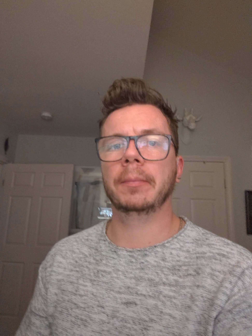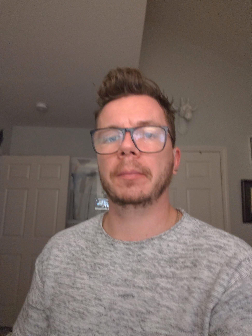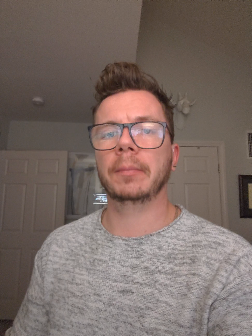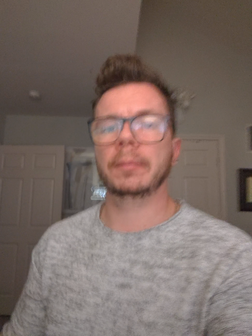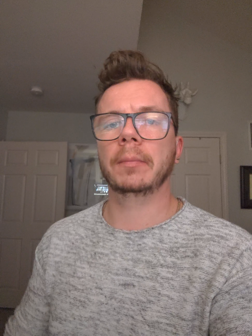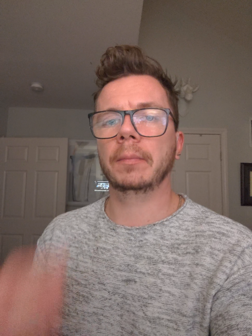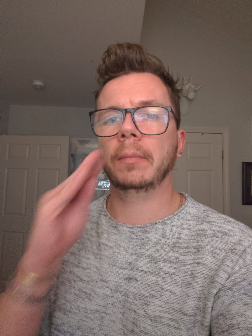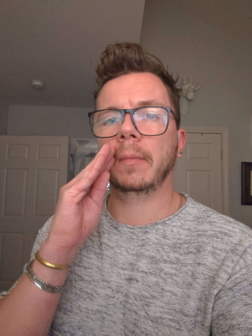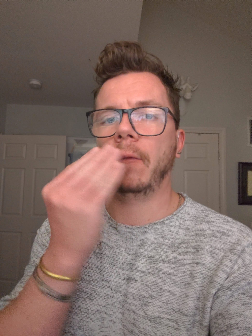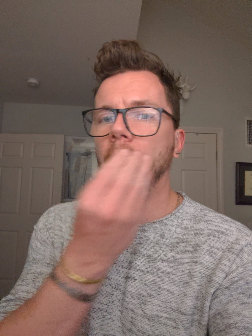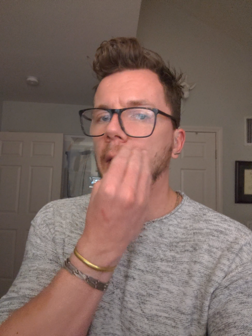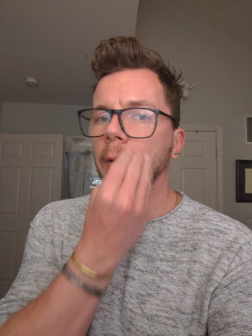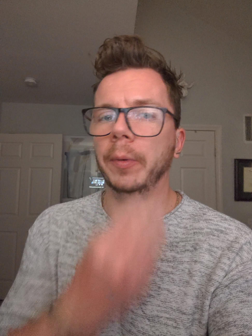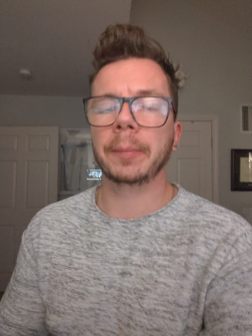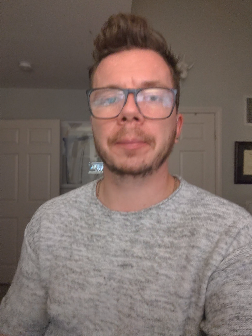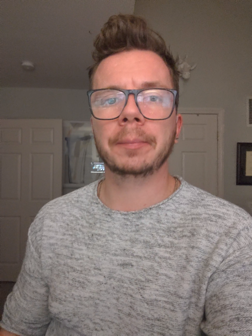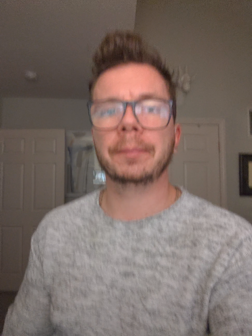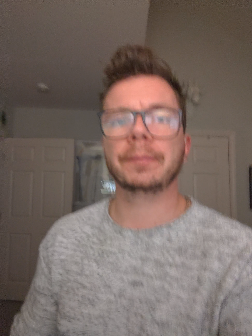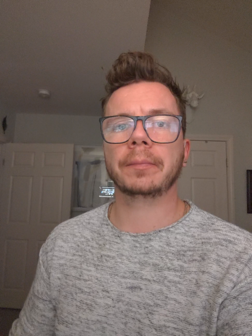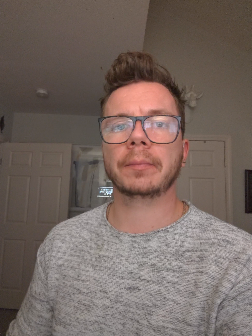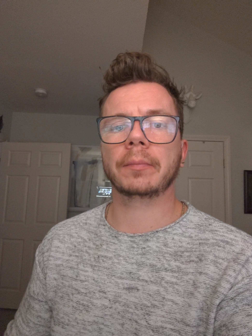flower